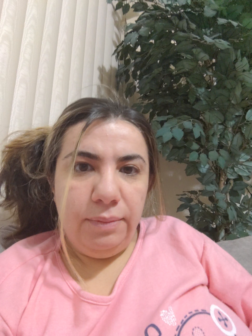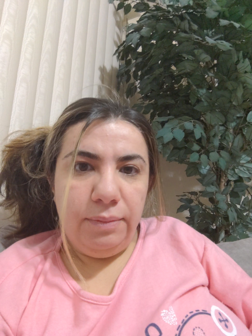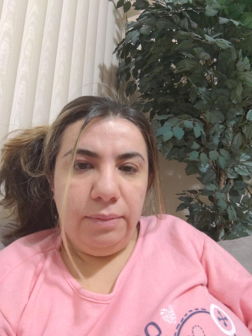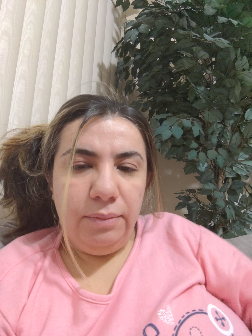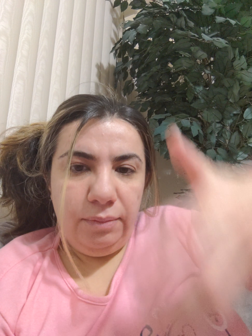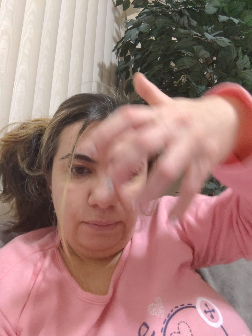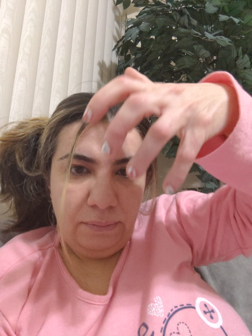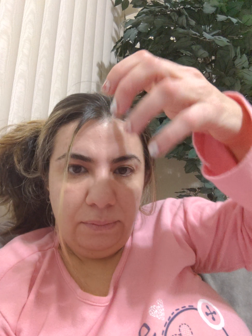lion